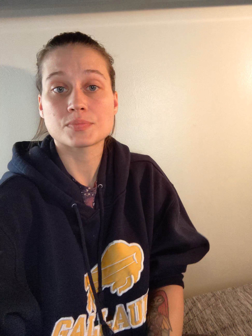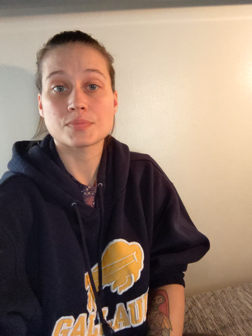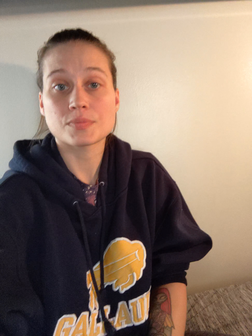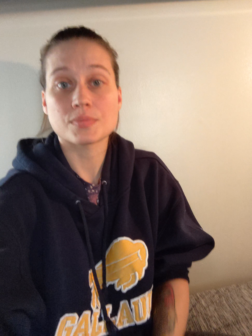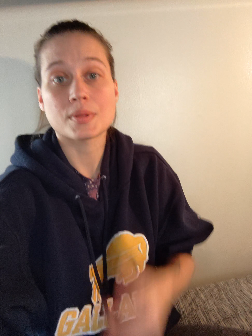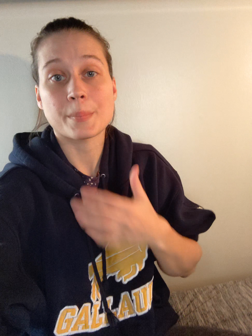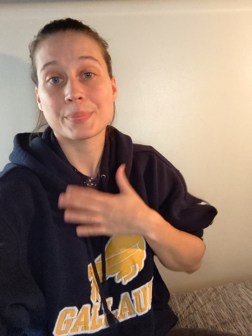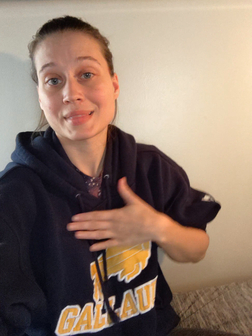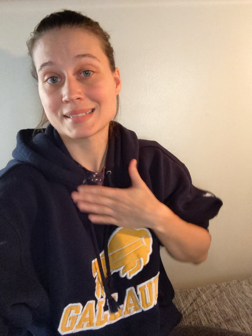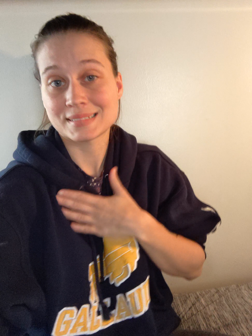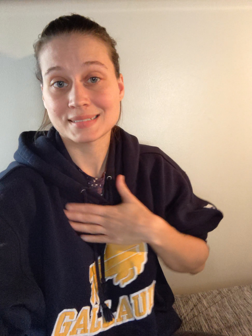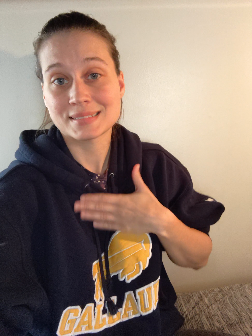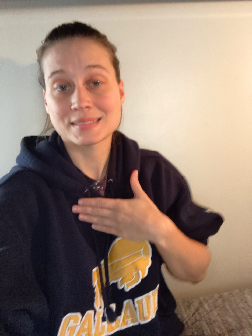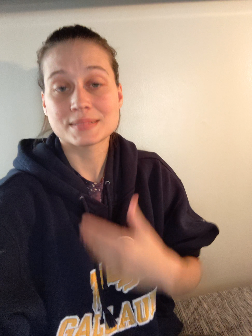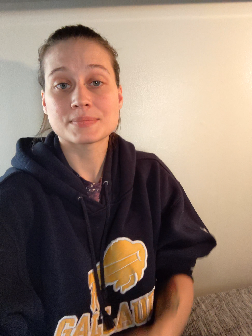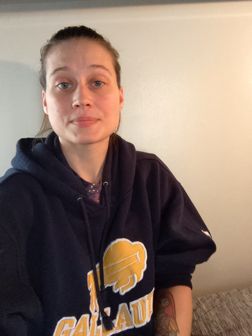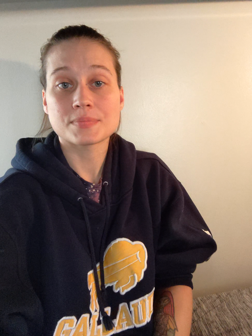please